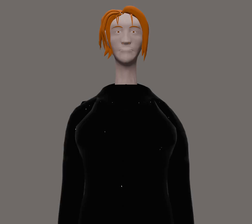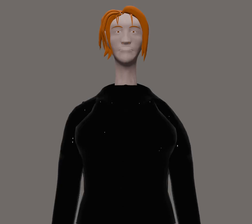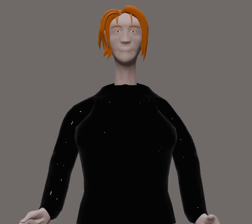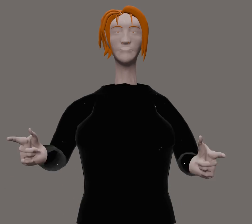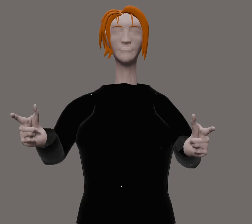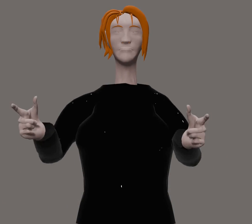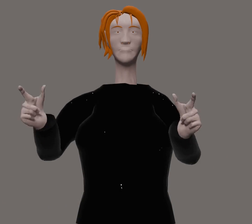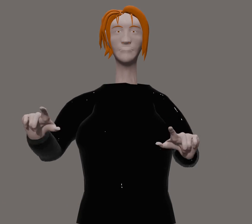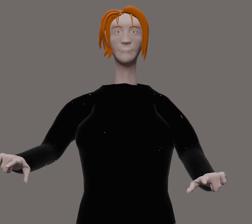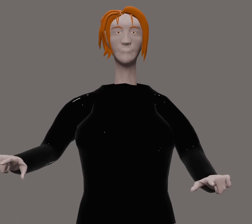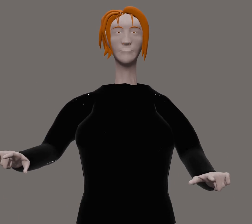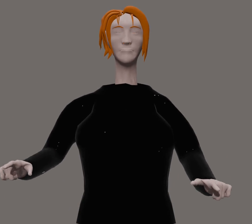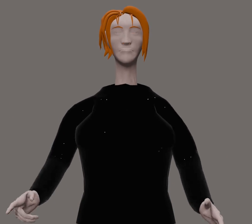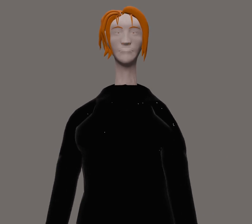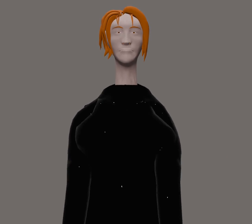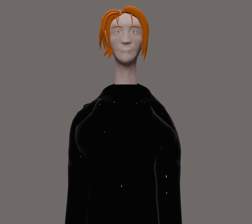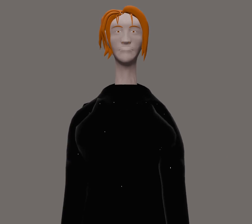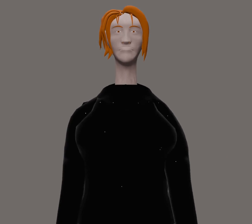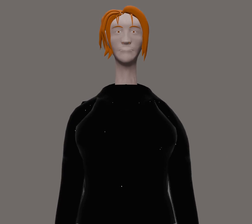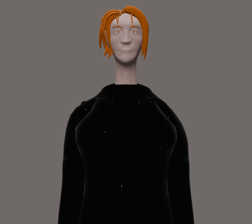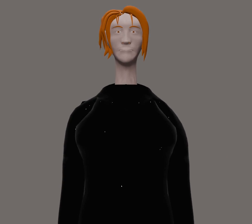Big Wide